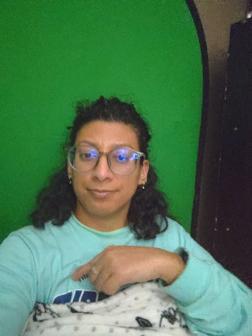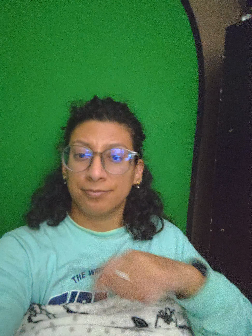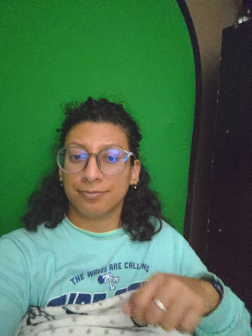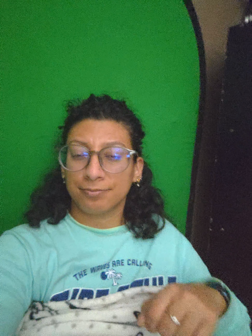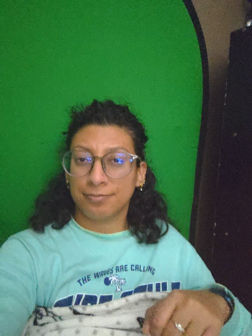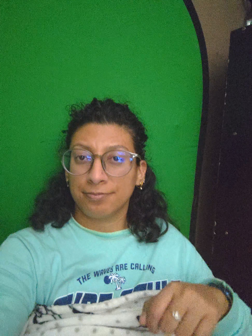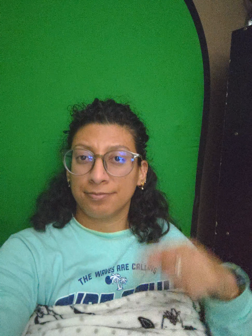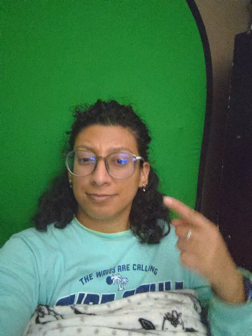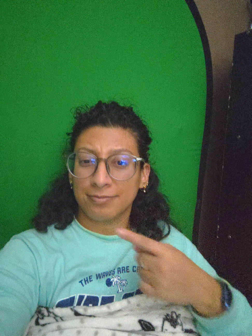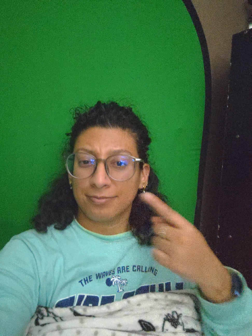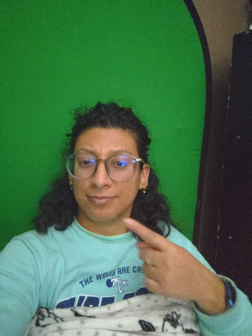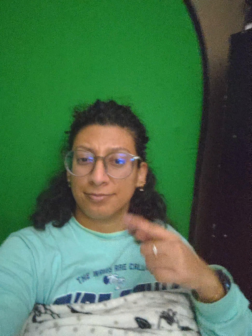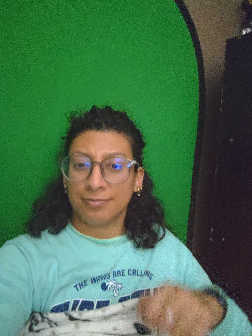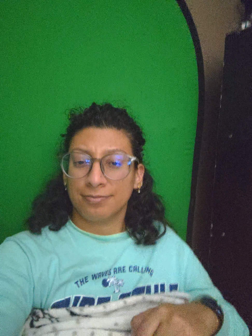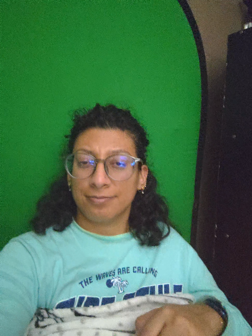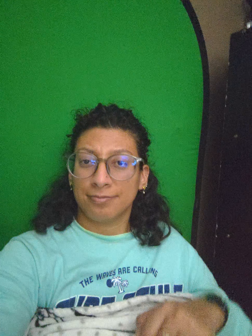owie